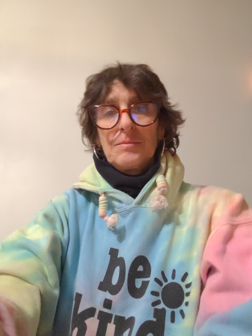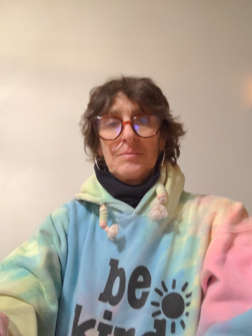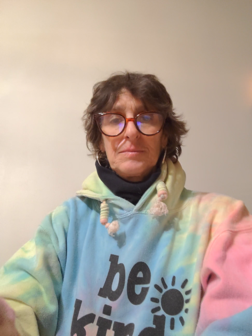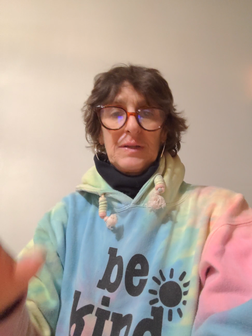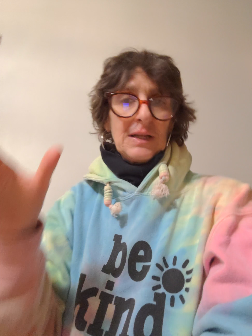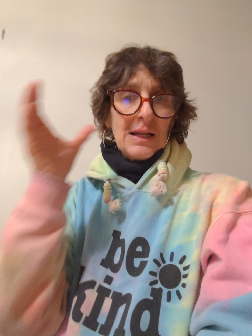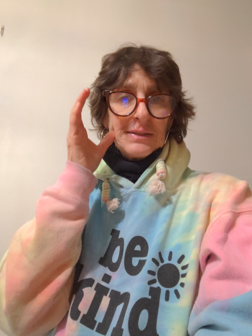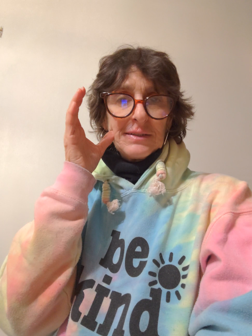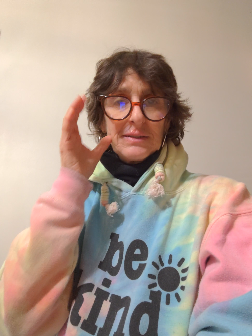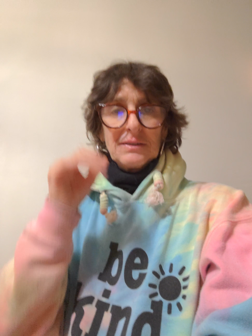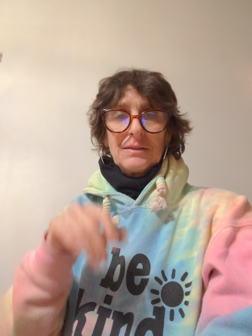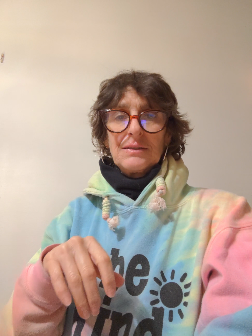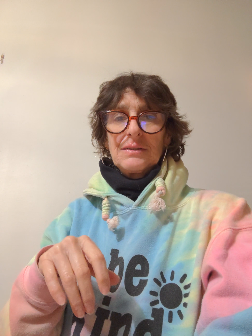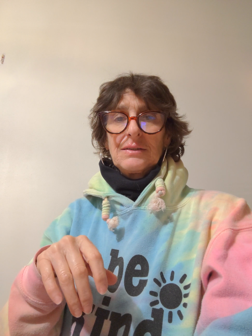listen